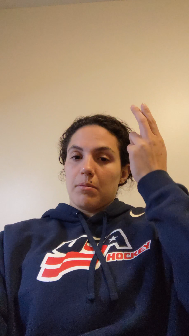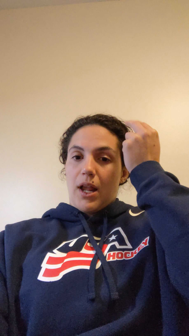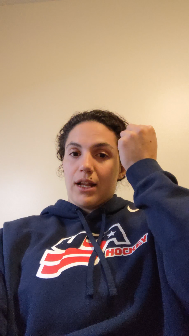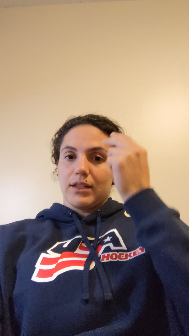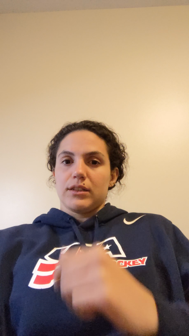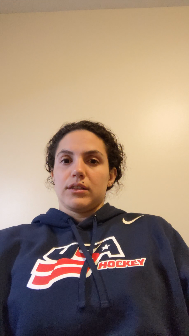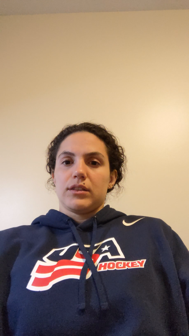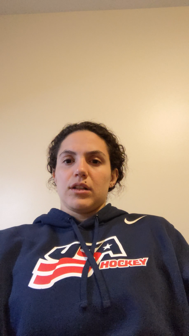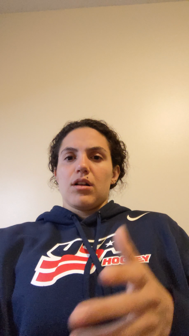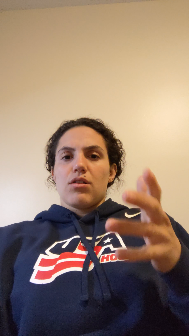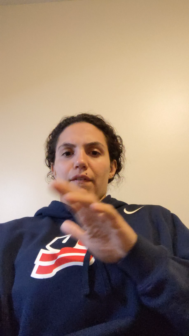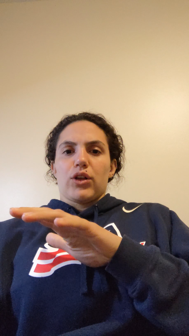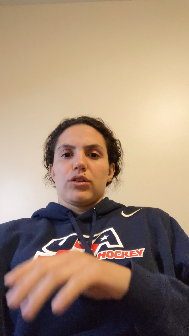cover